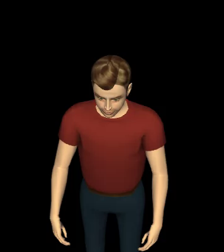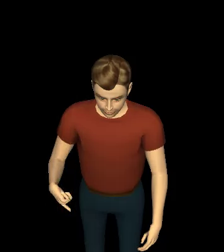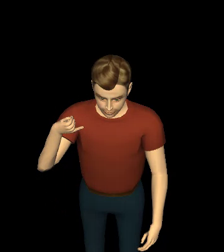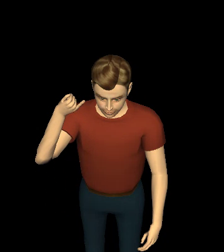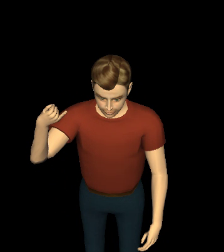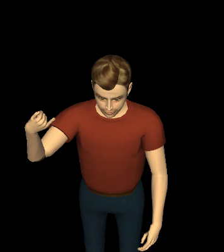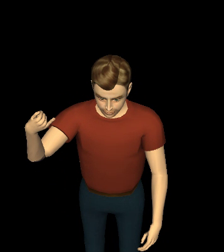فكرة